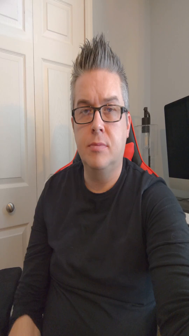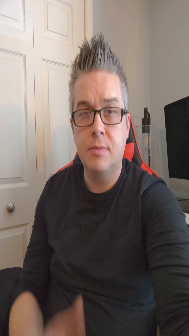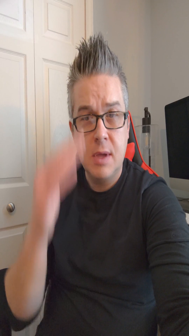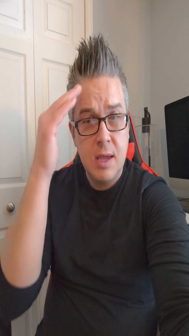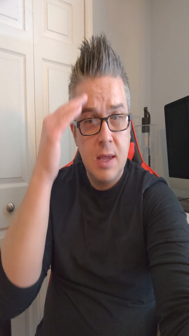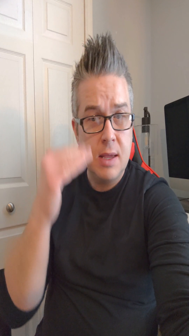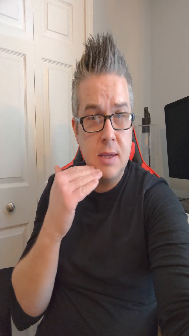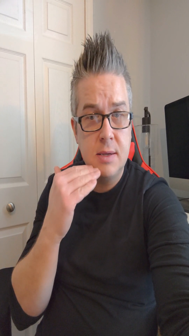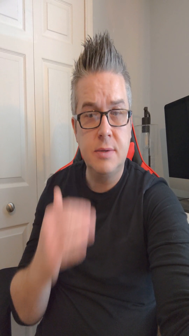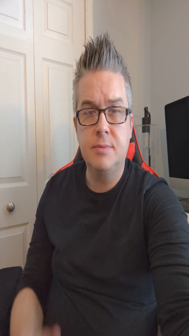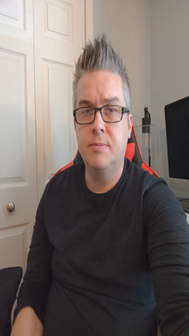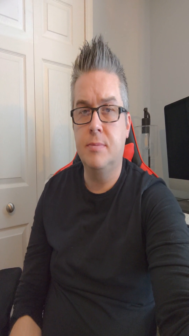head